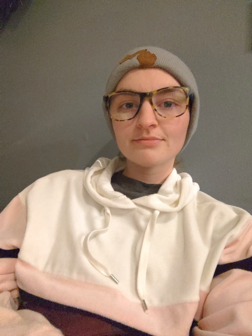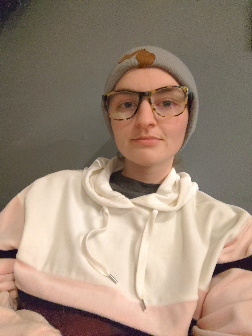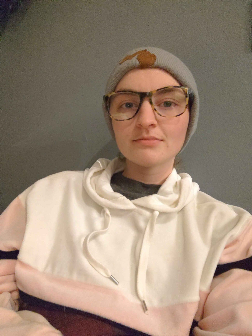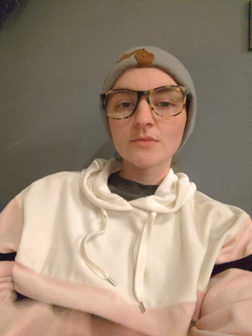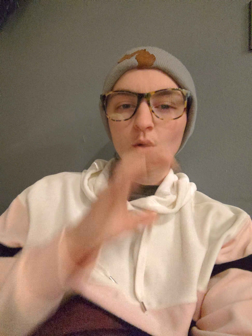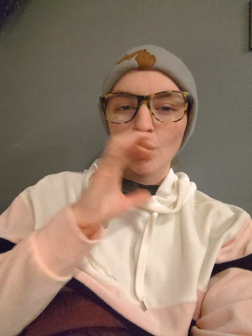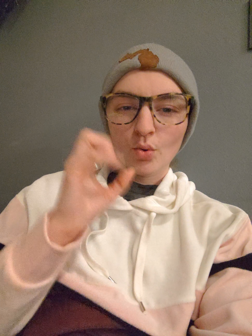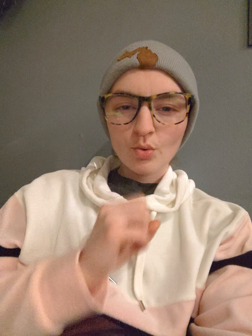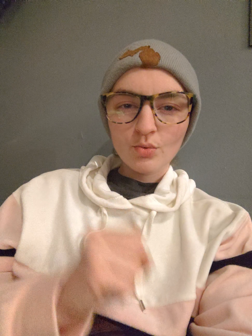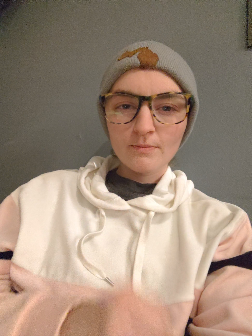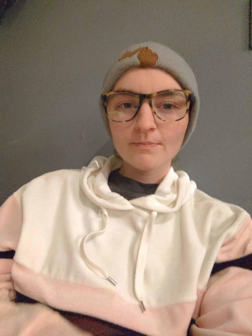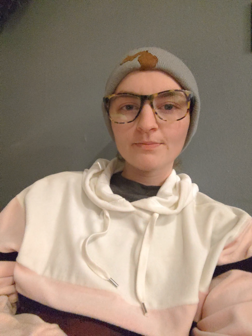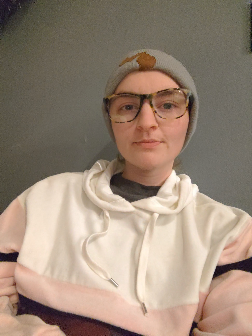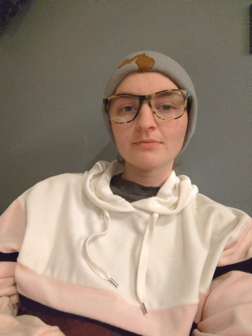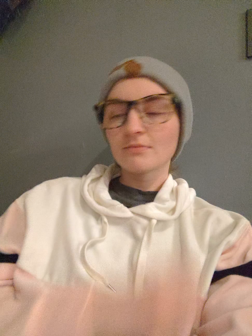old